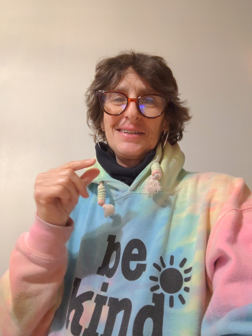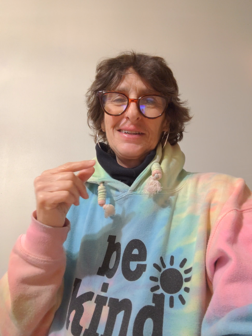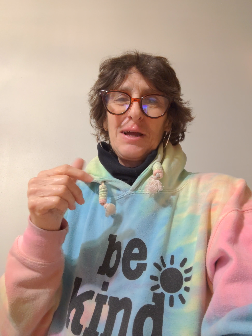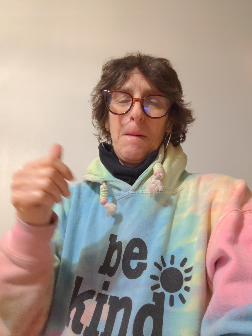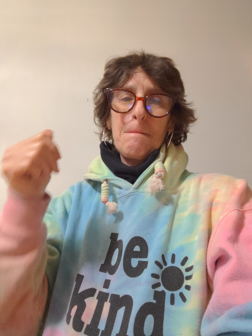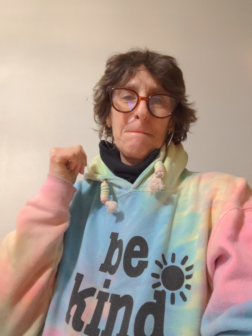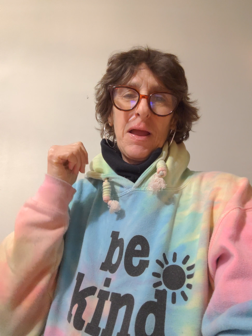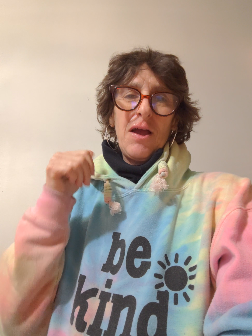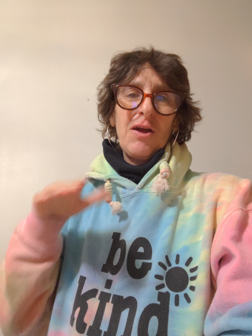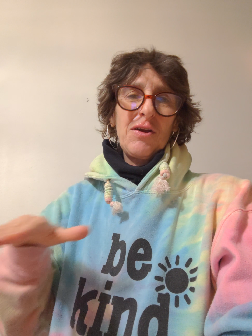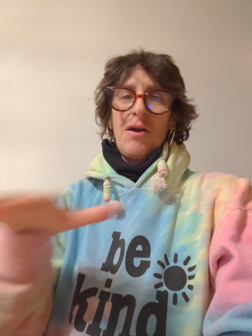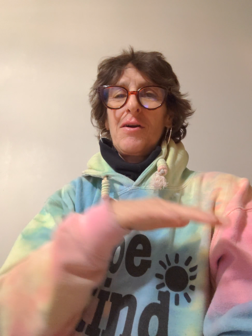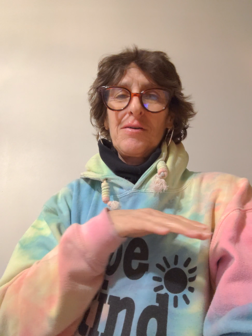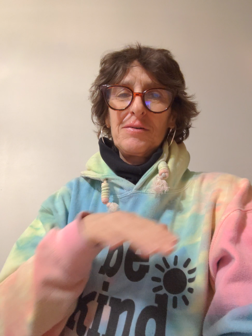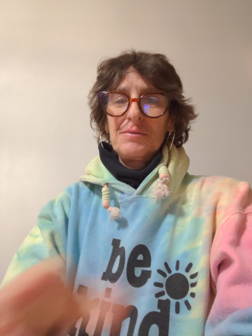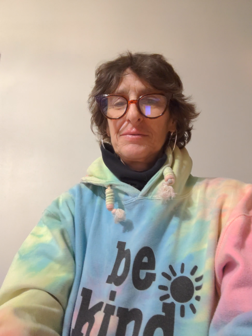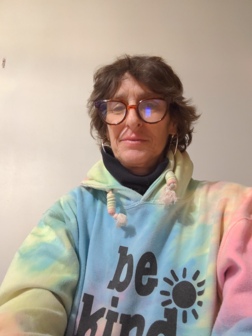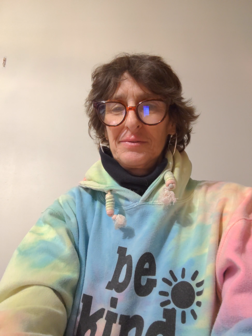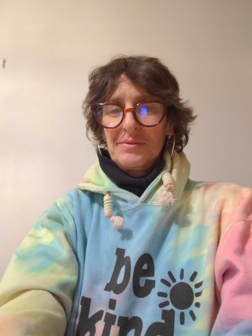backyard